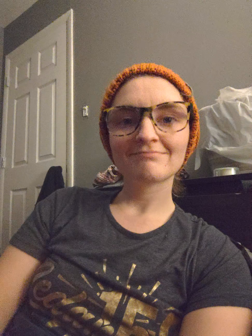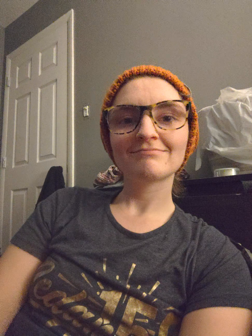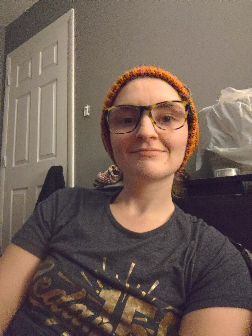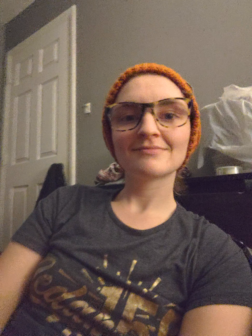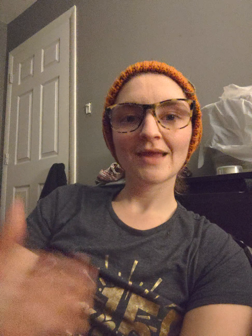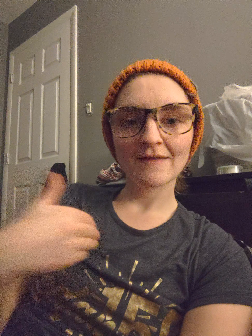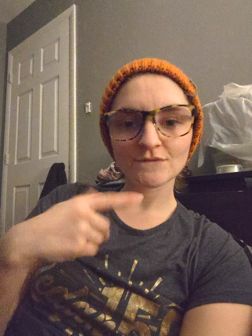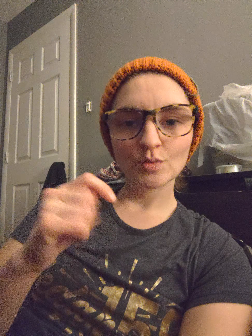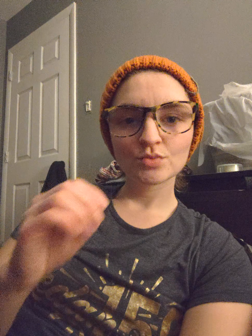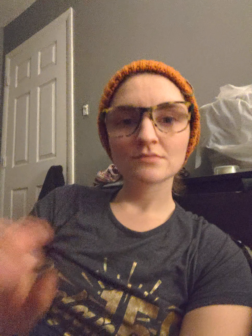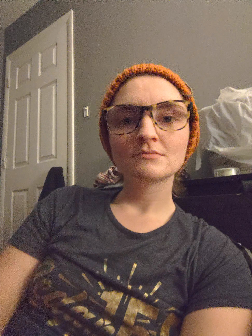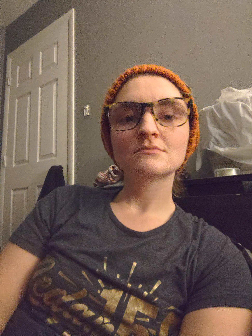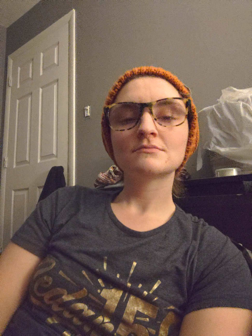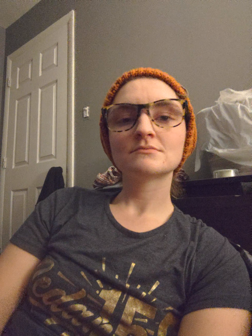have to